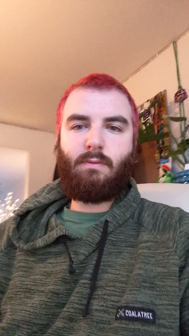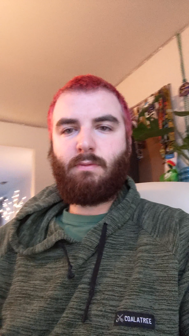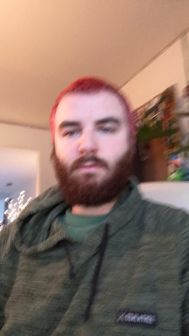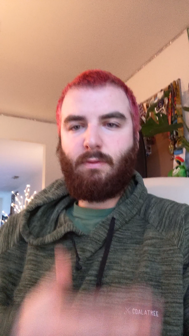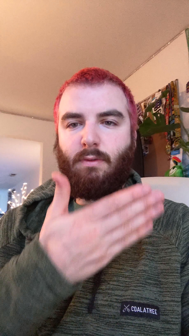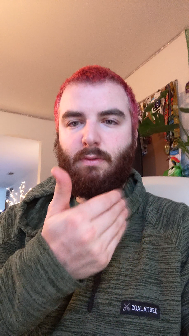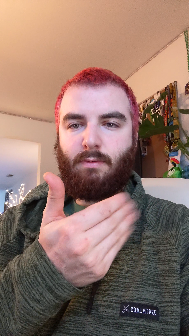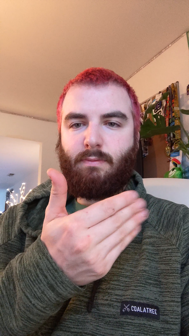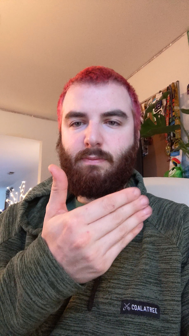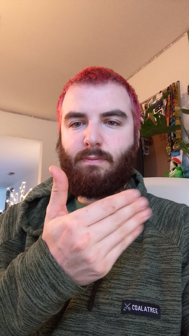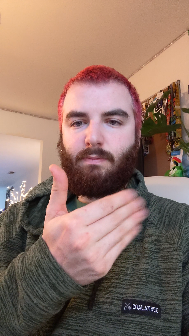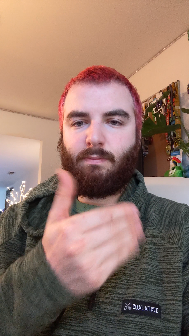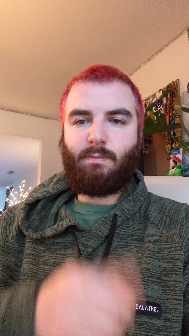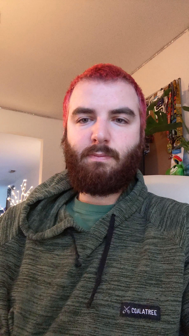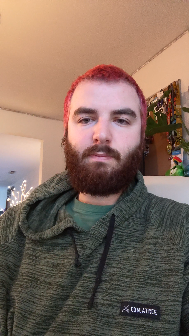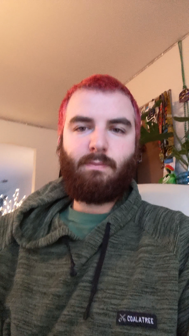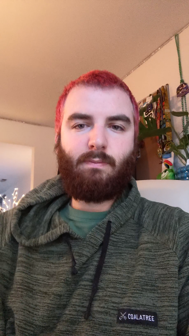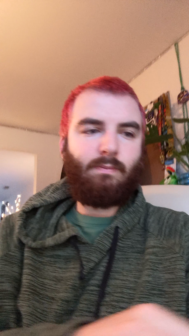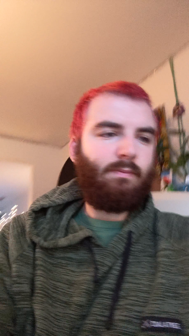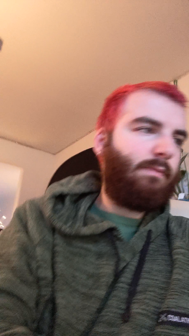butterfly